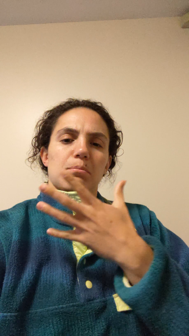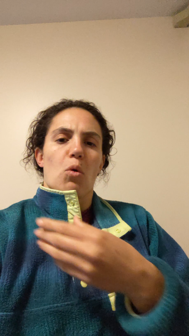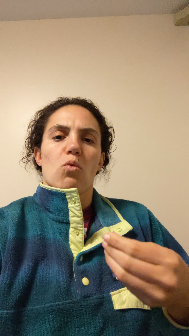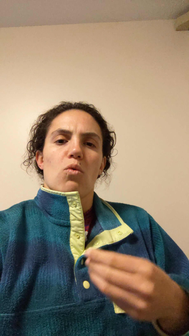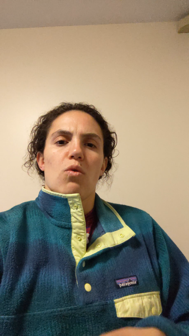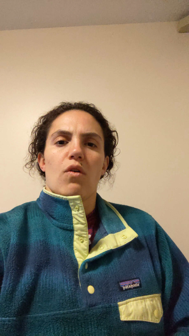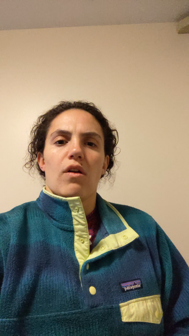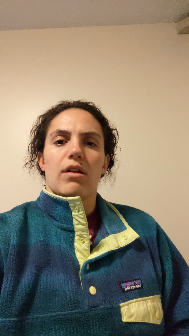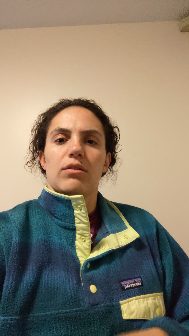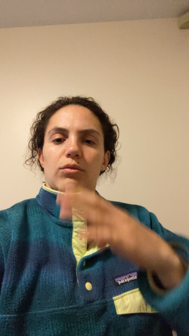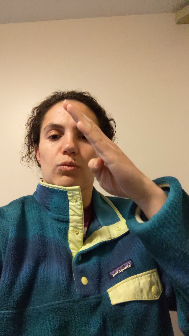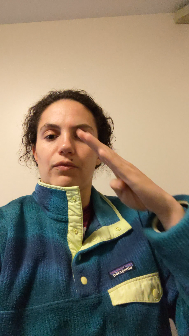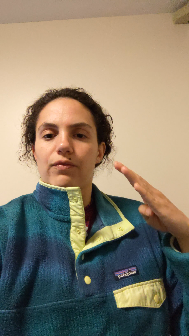roof